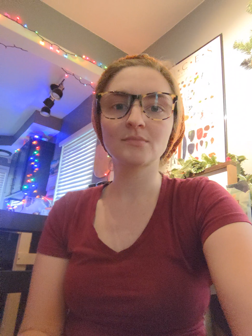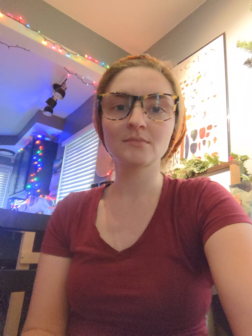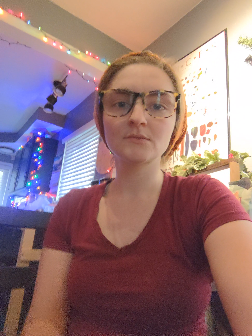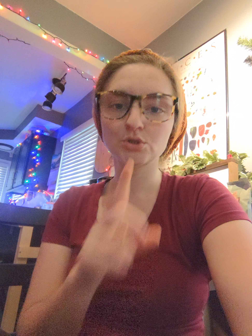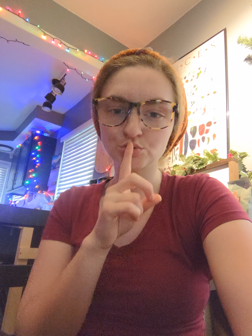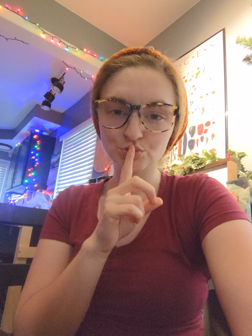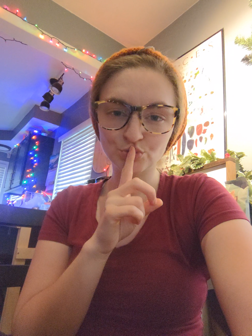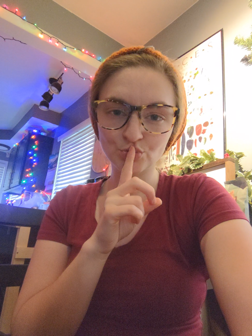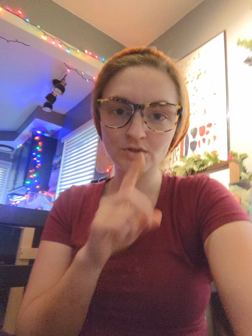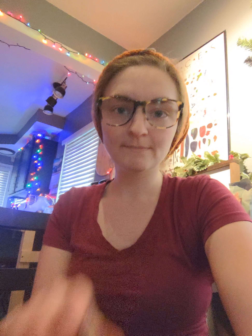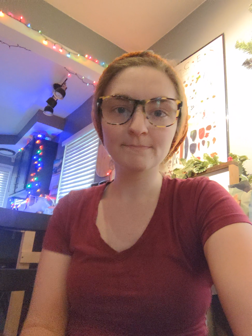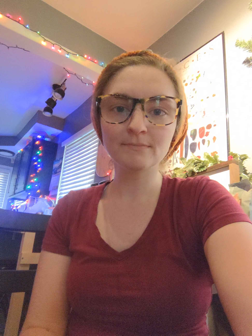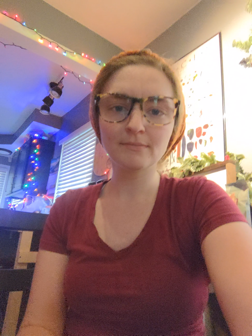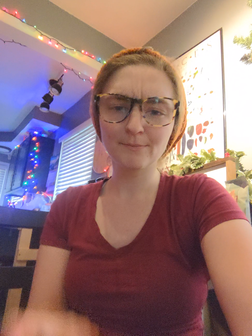shhh